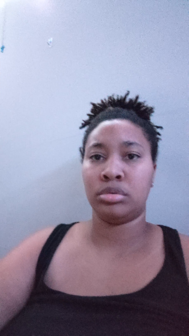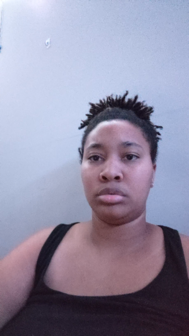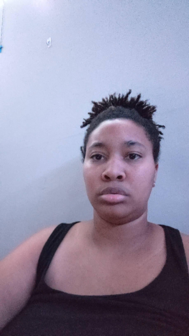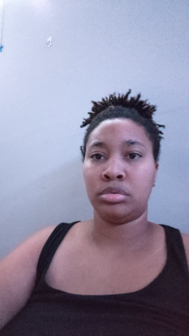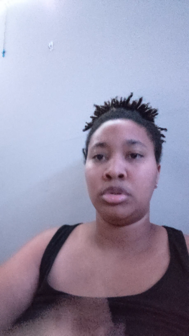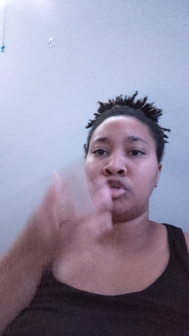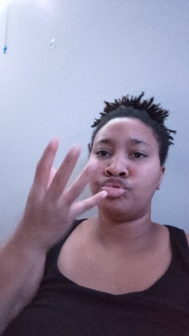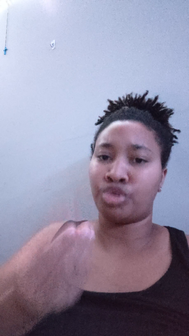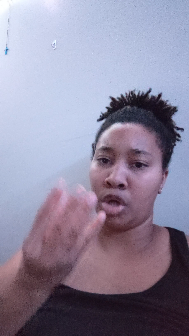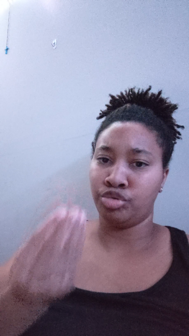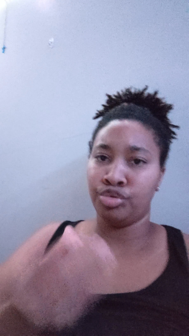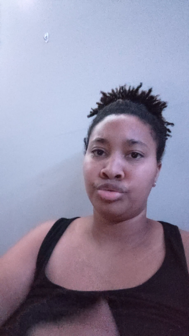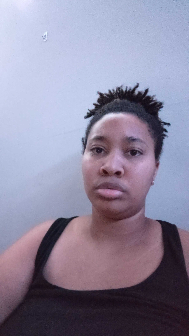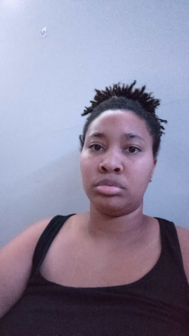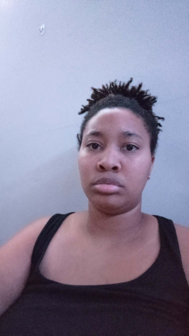gentle